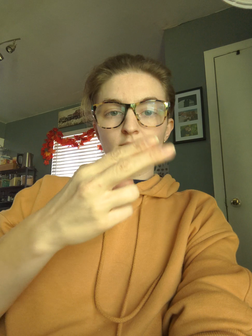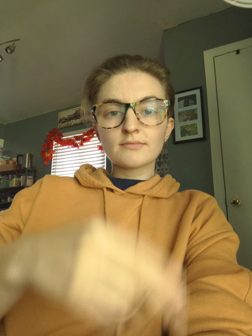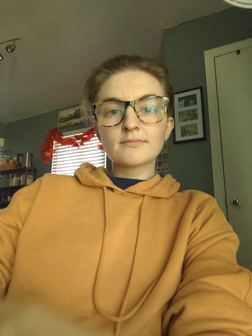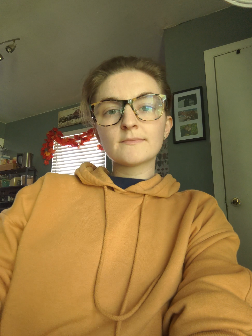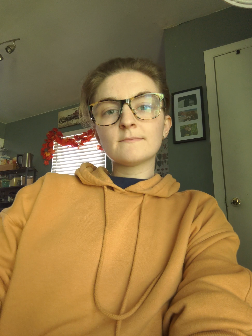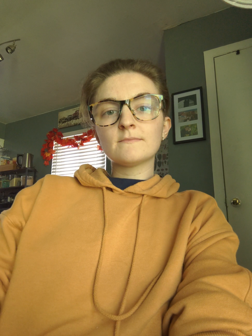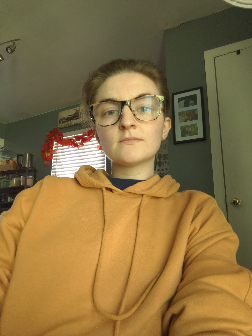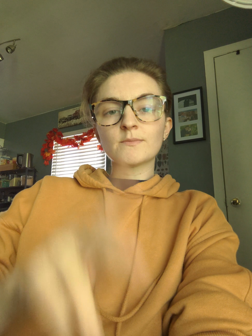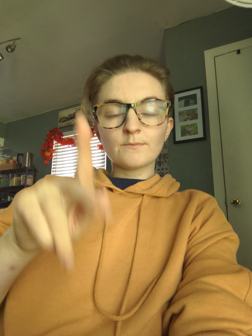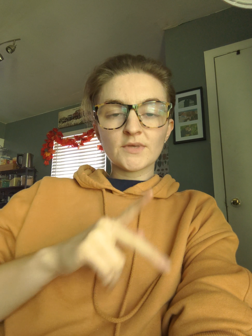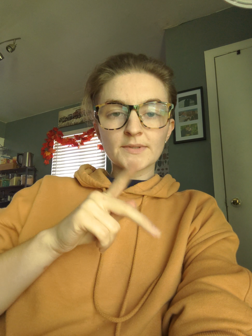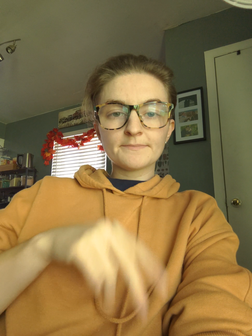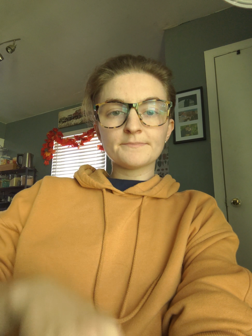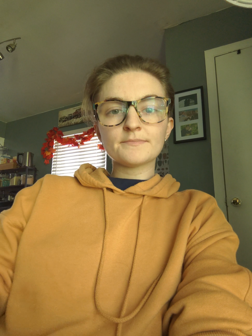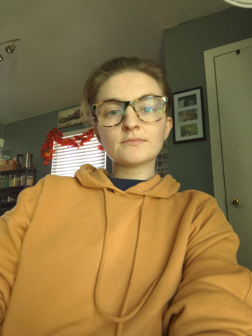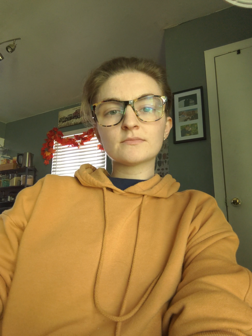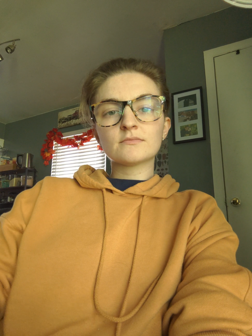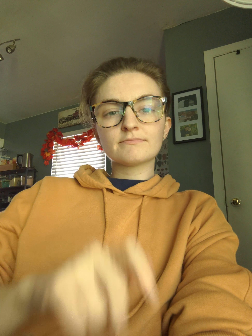people